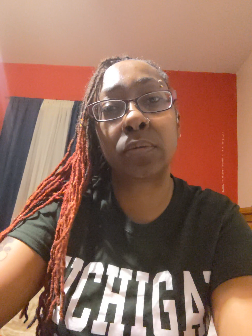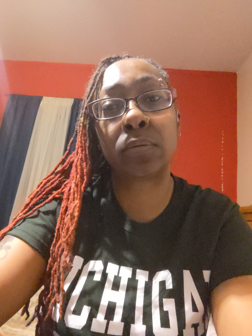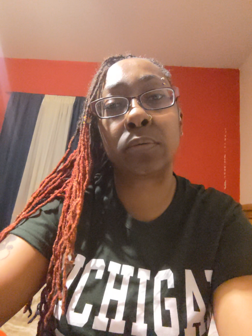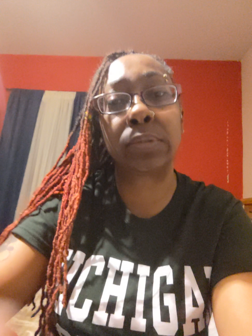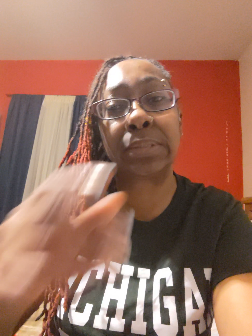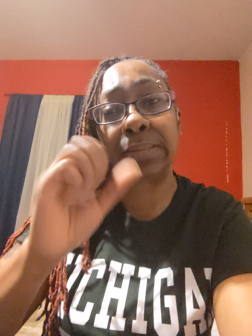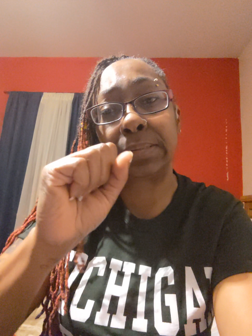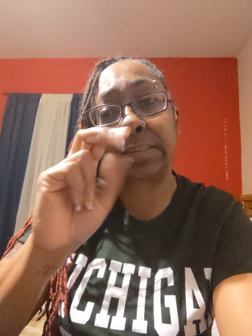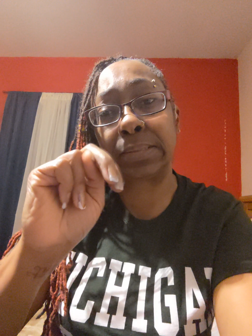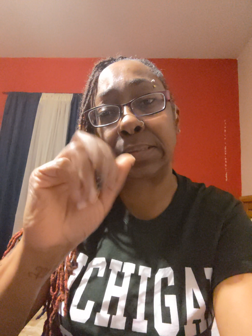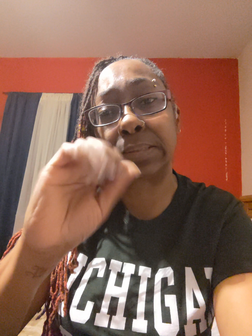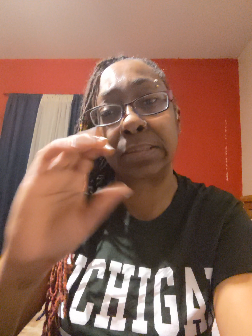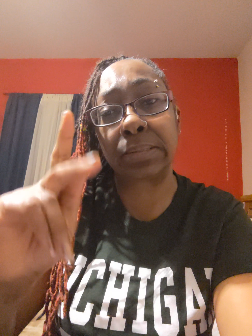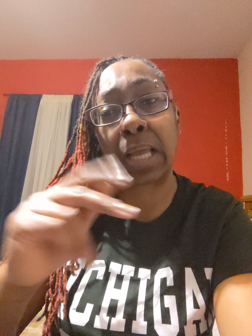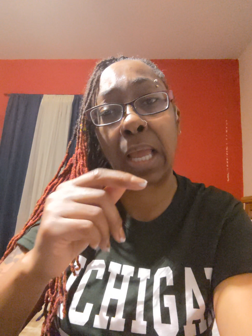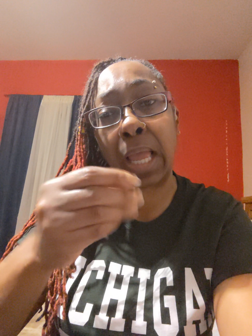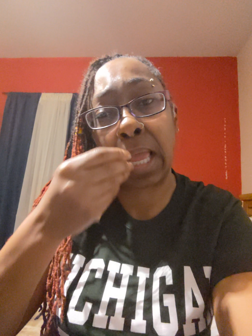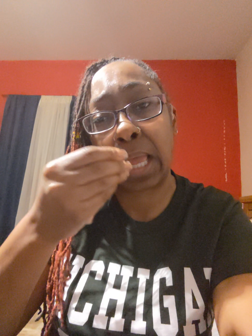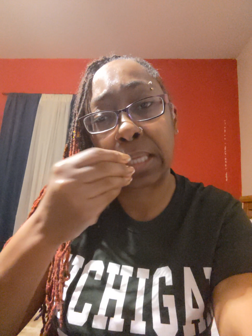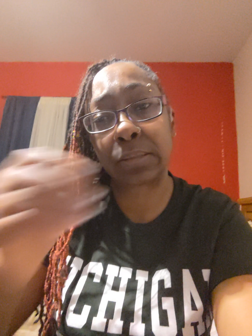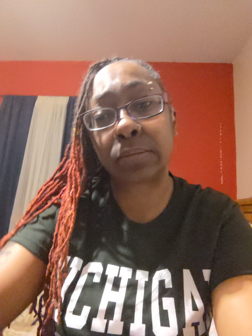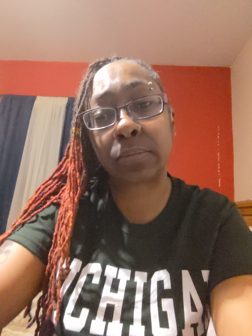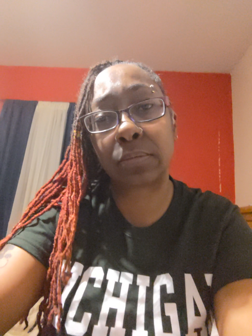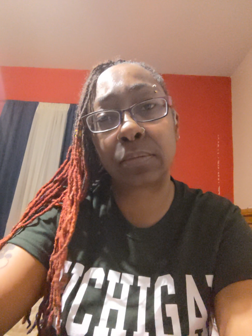snack